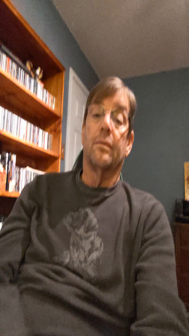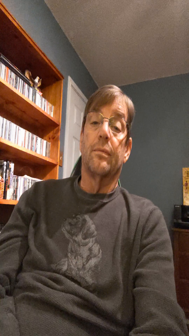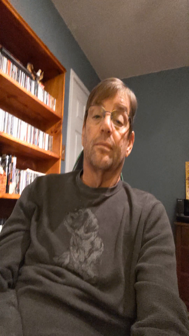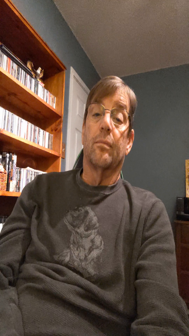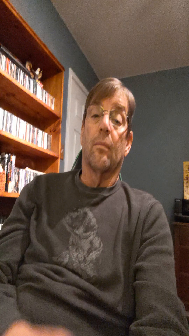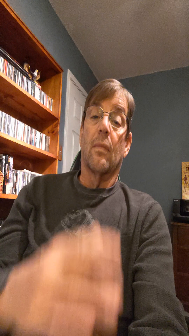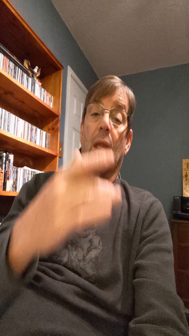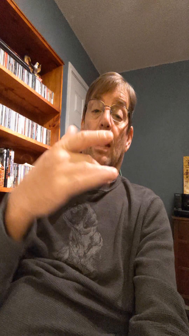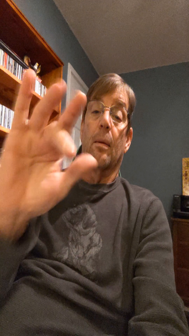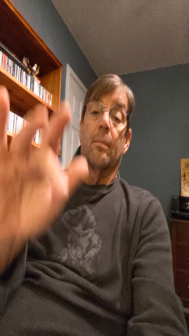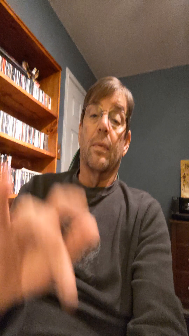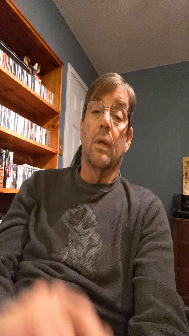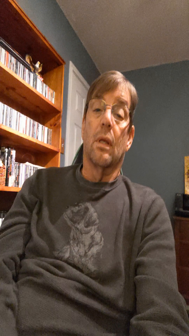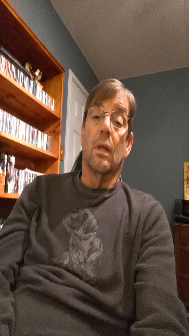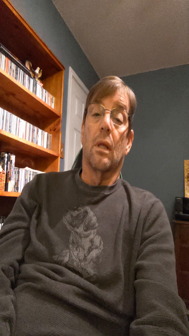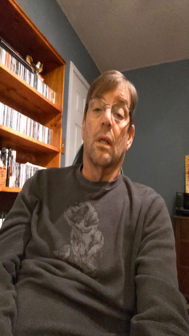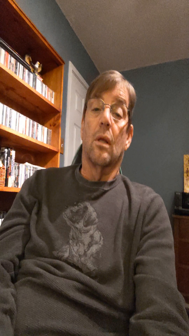empty